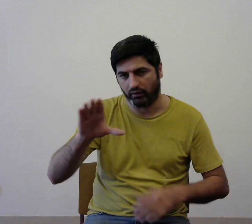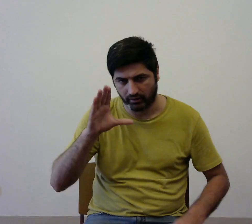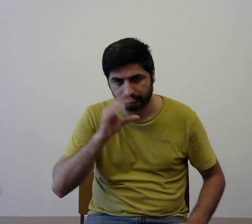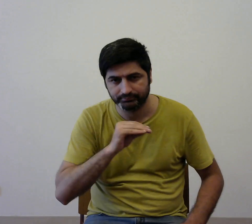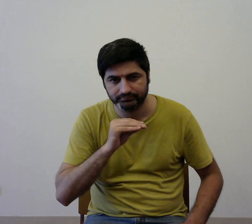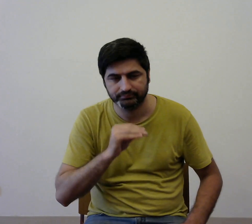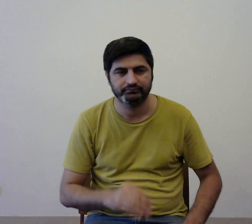bilər